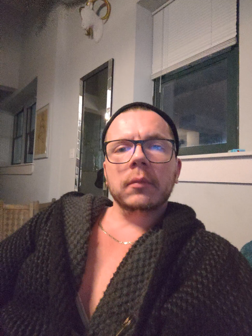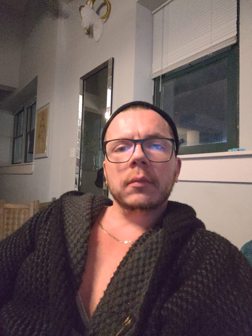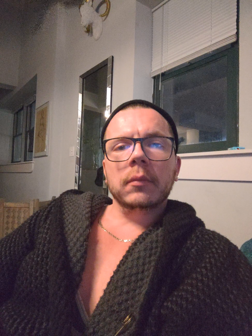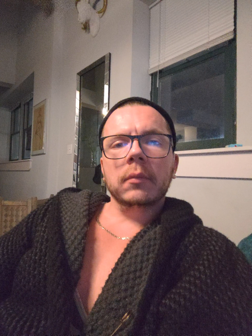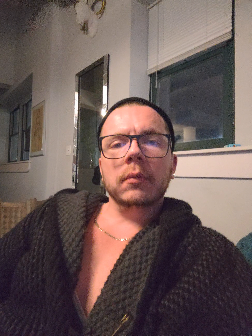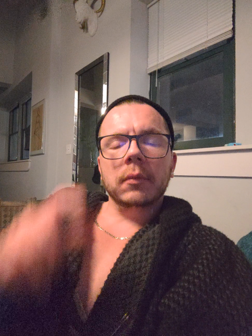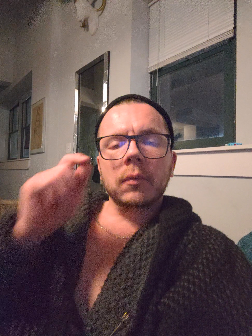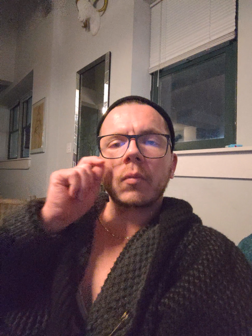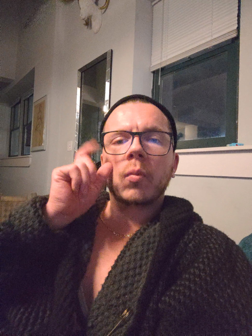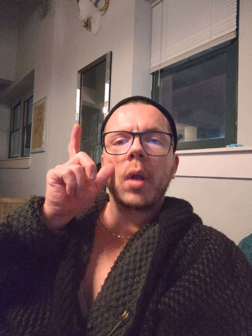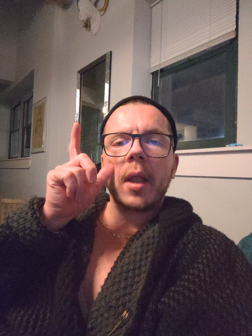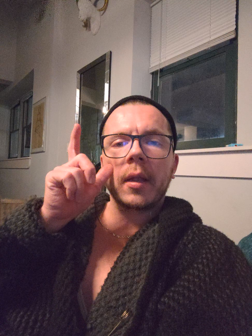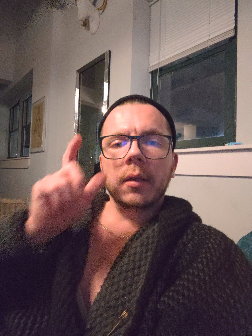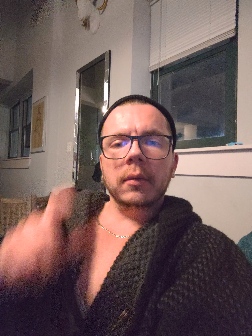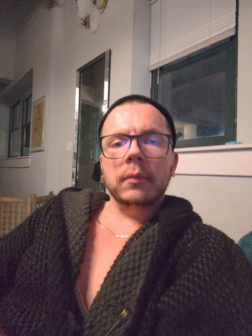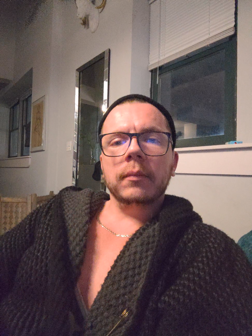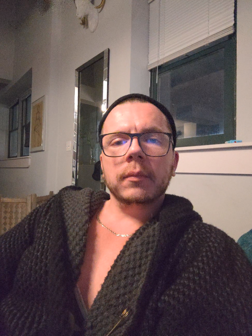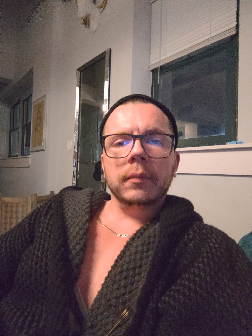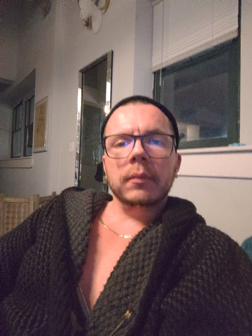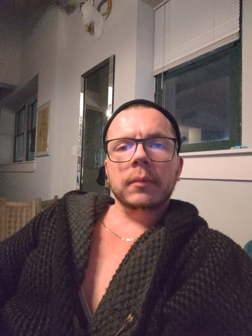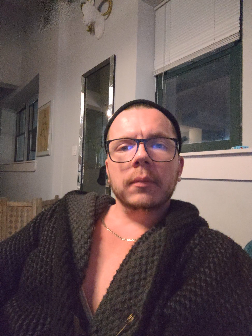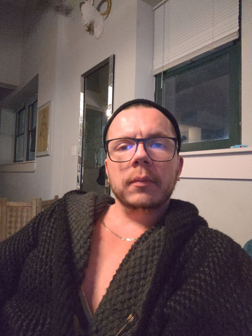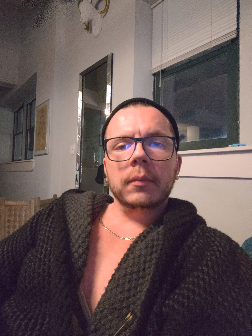awake